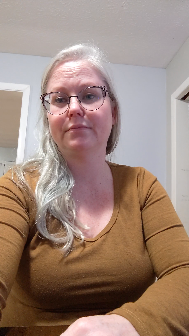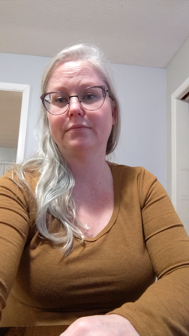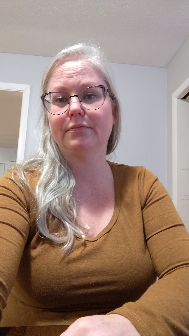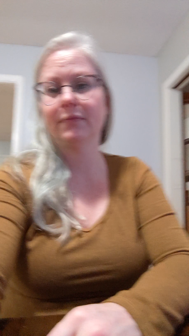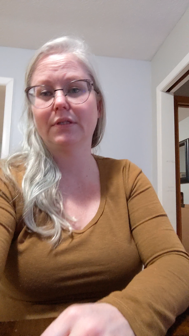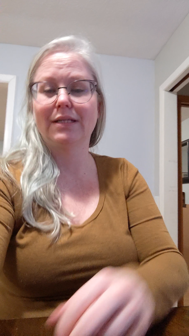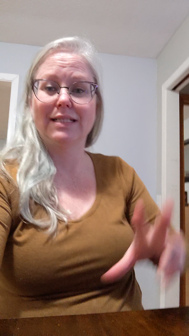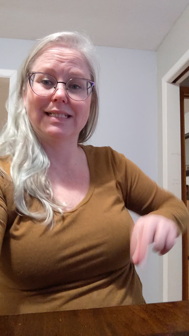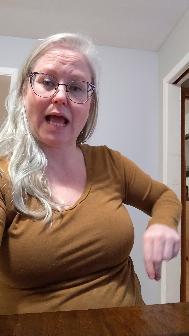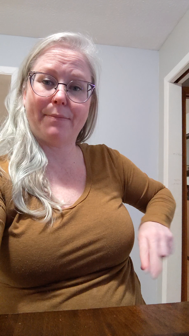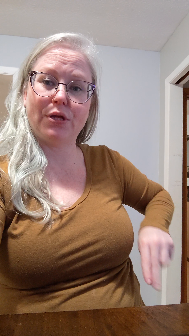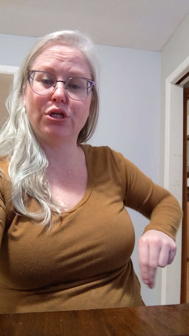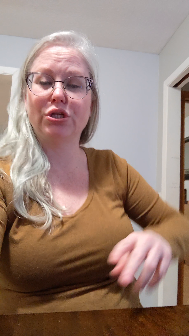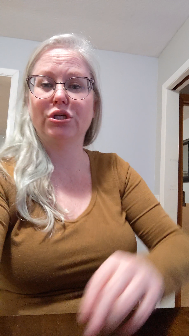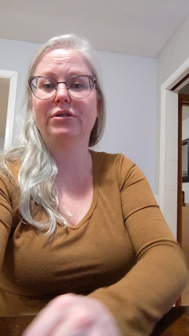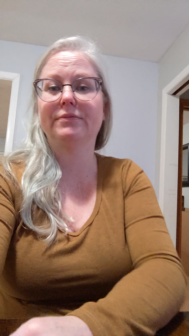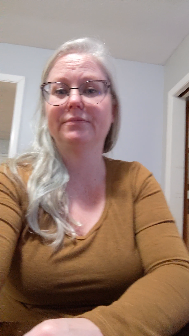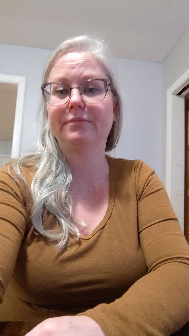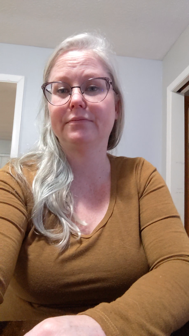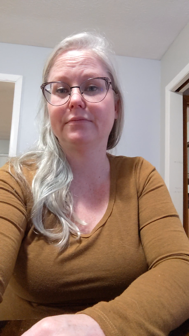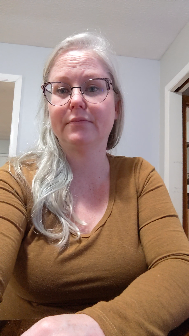diaper